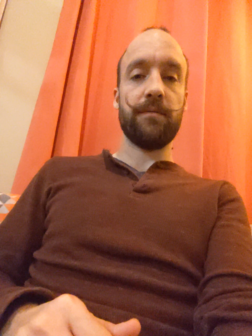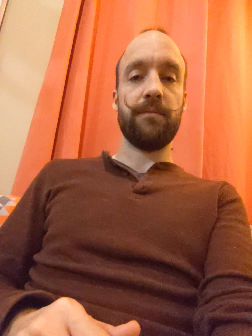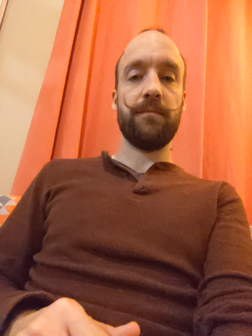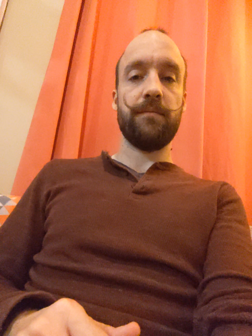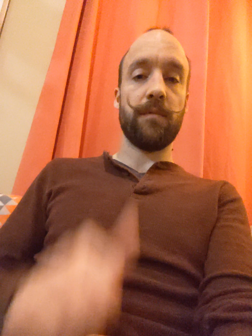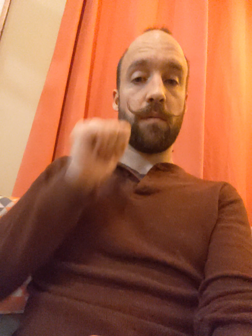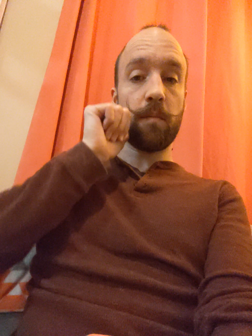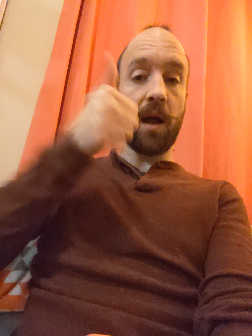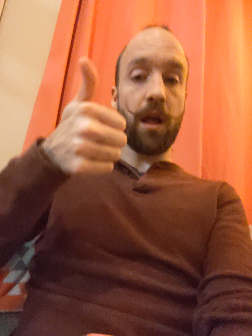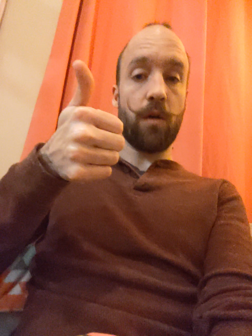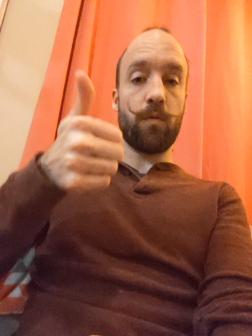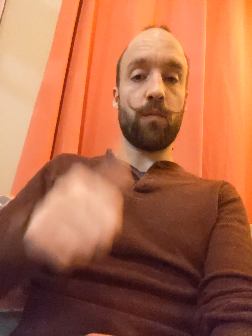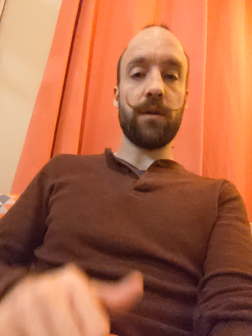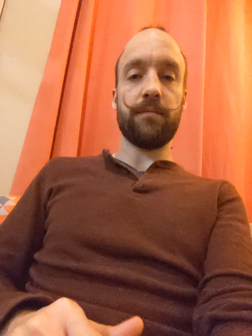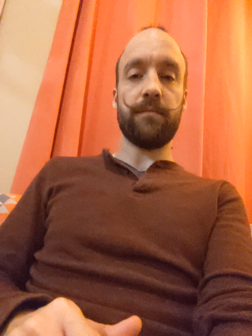tomorrow